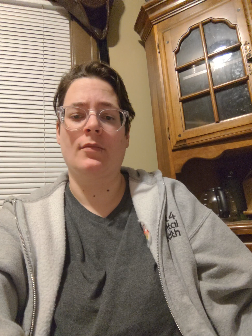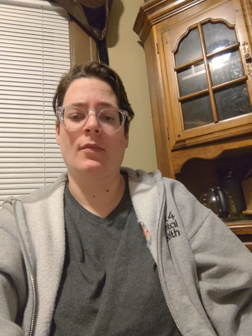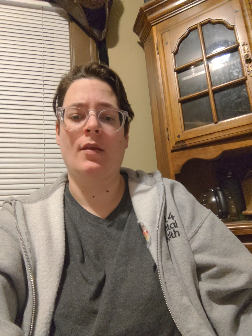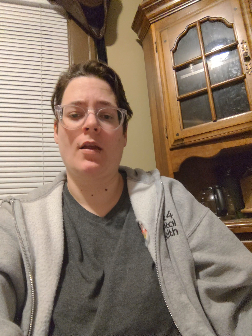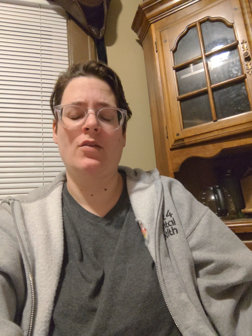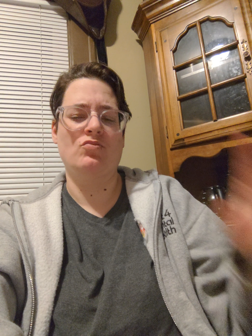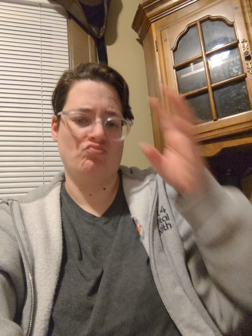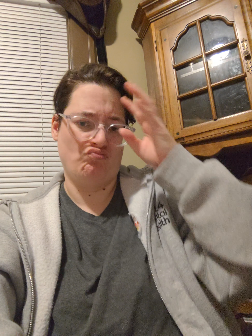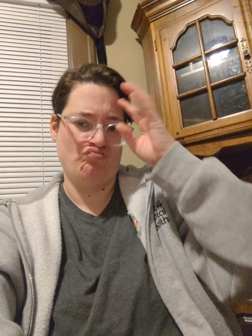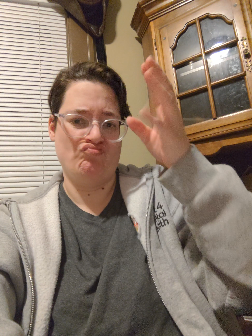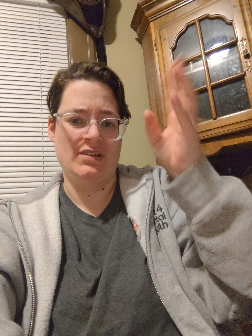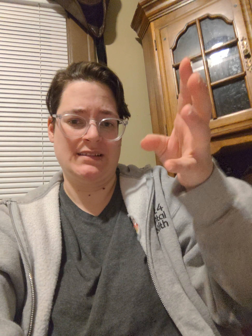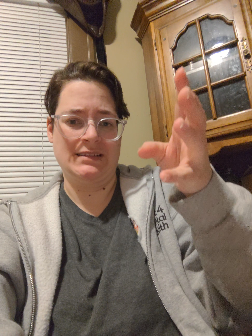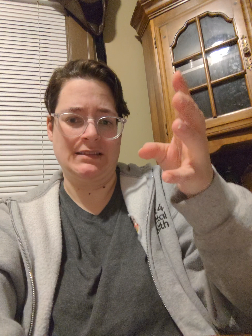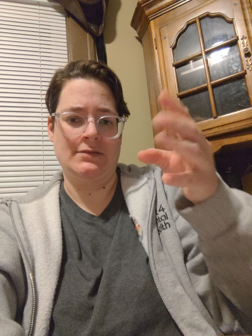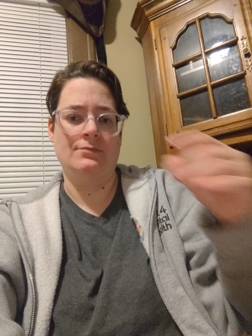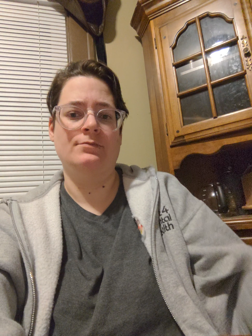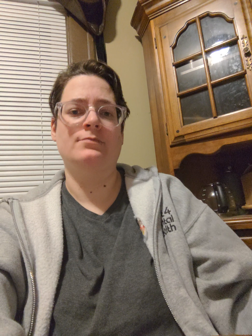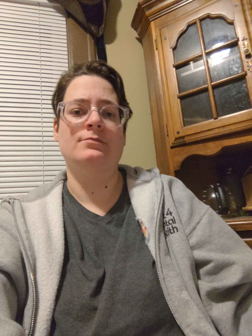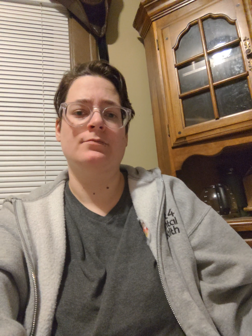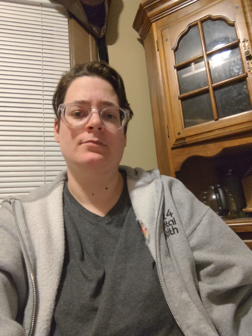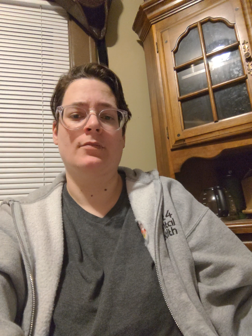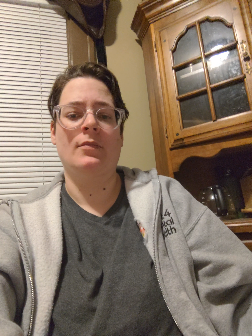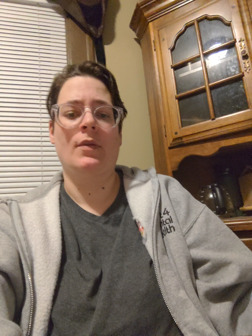pretend